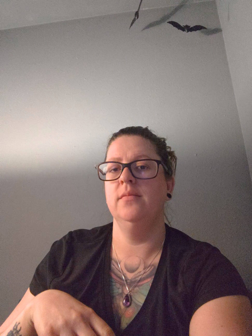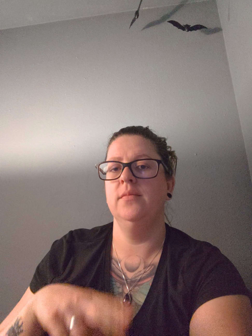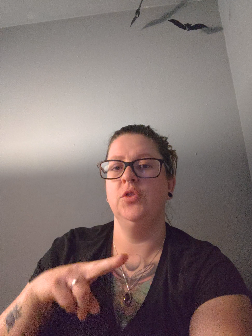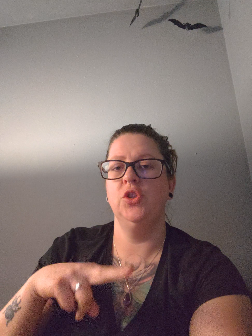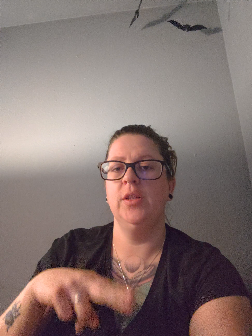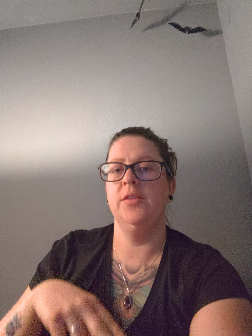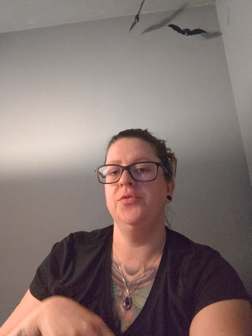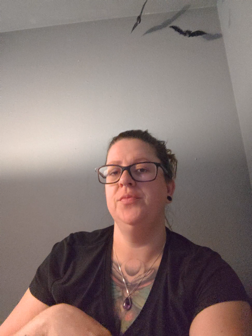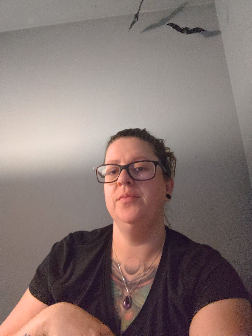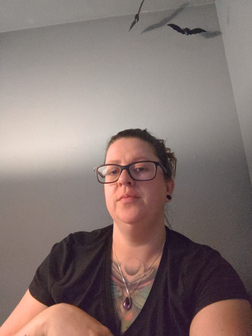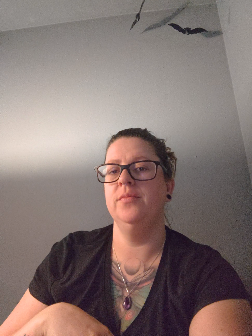chair